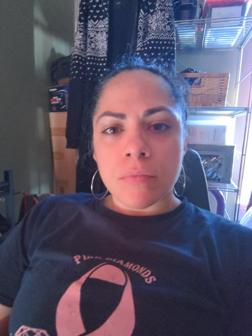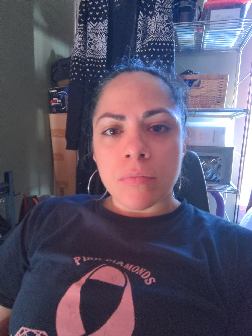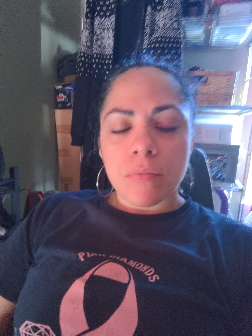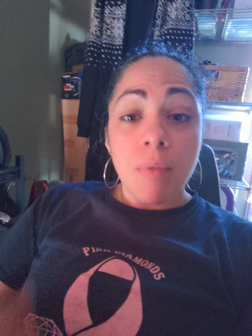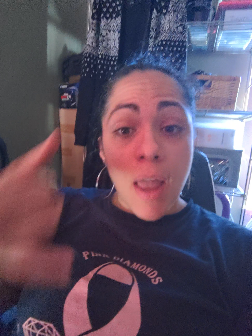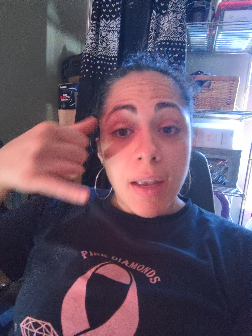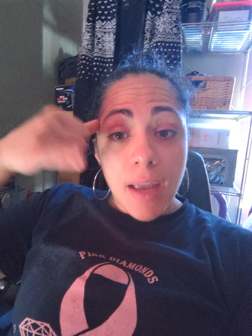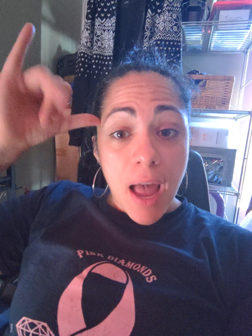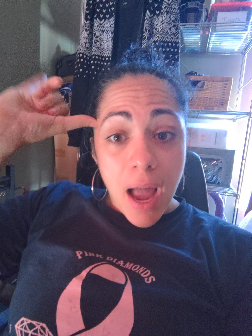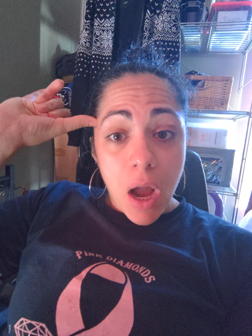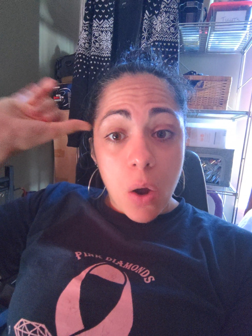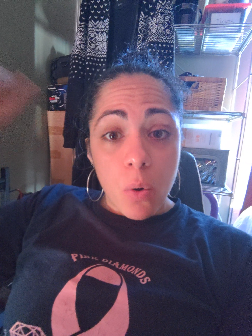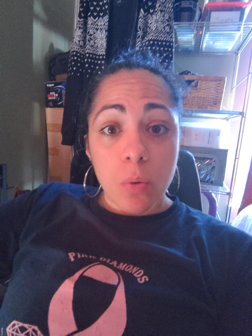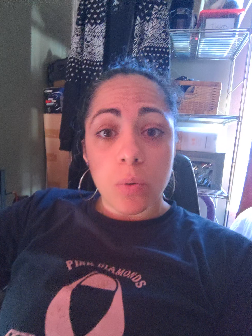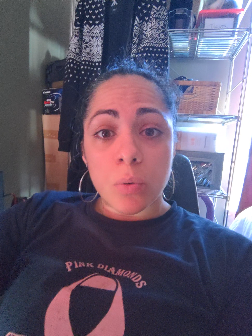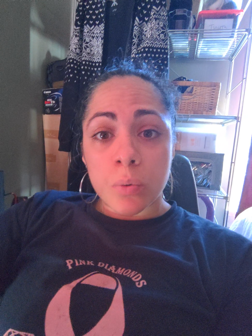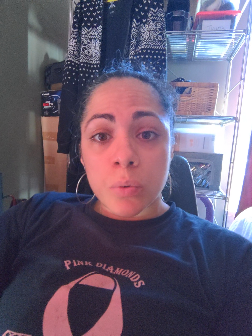cow